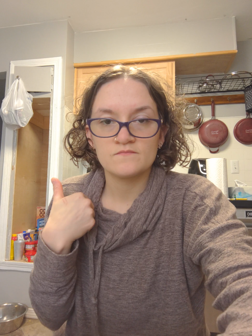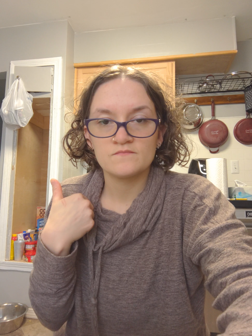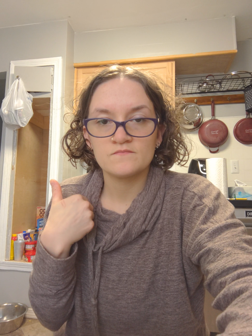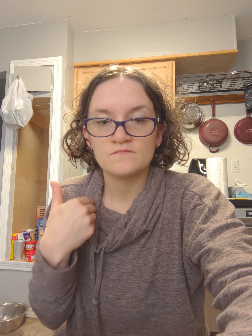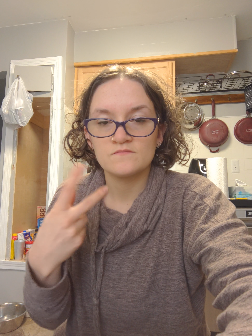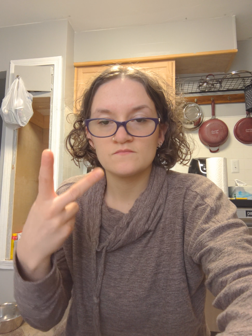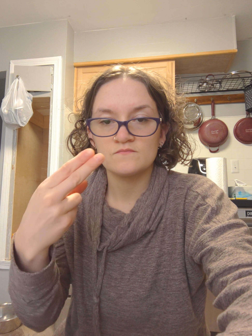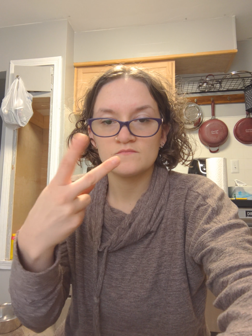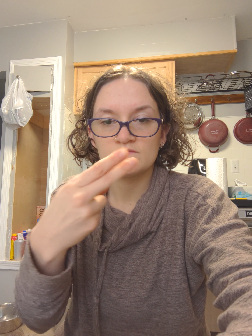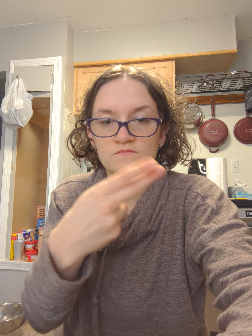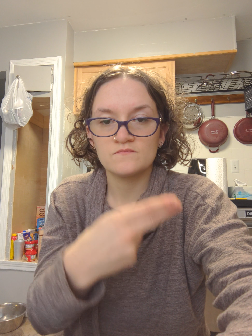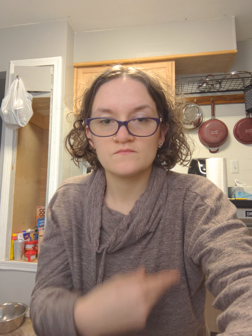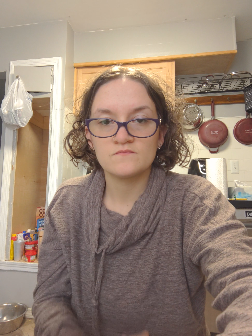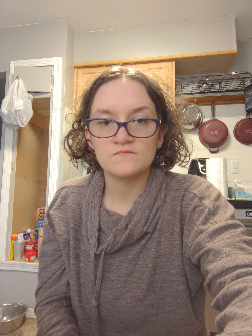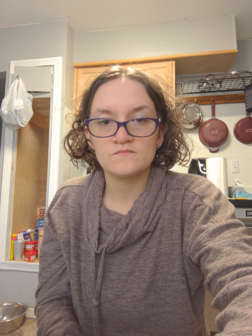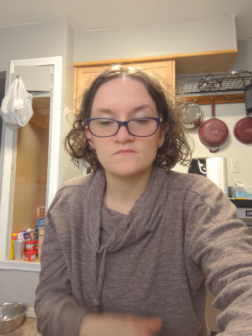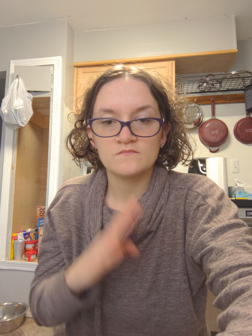scissors